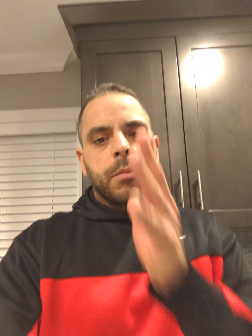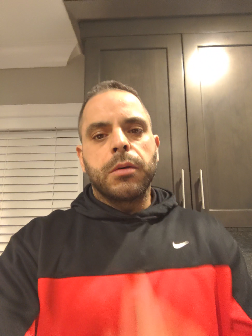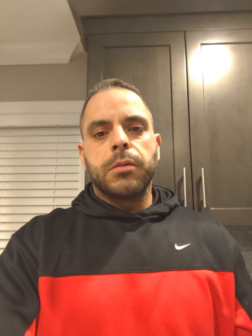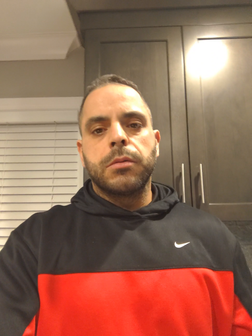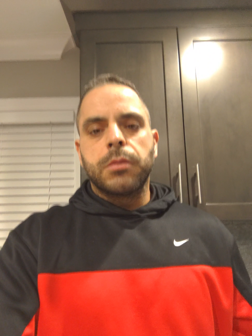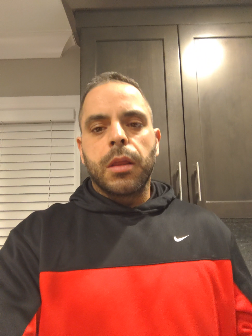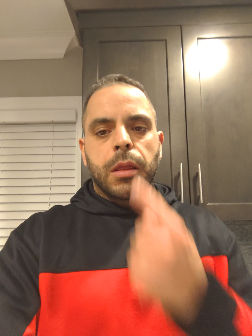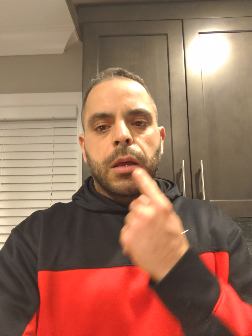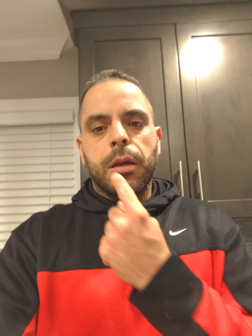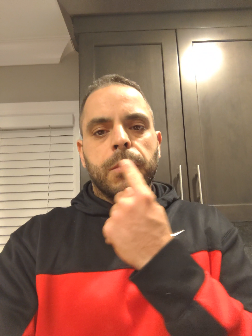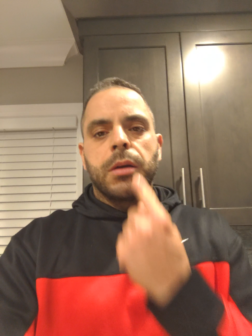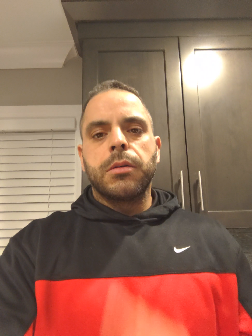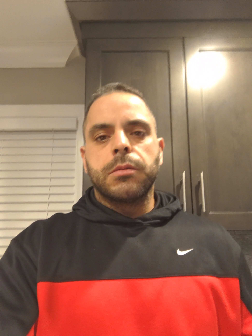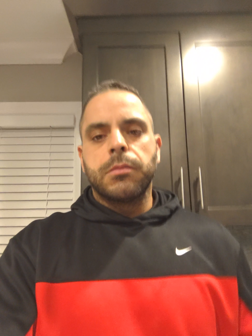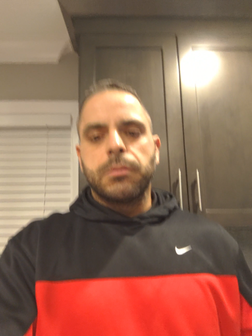lips